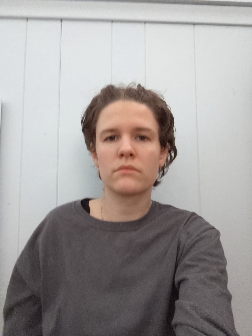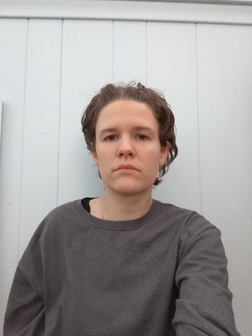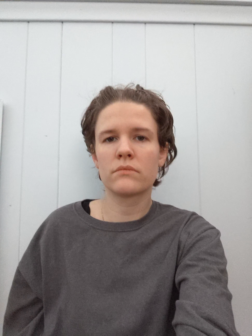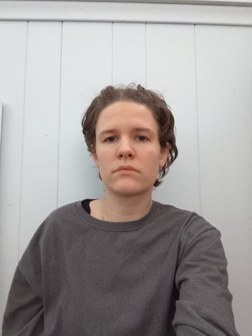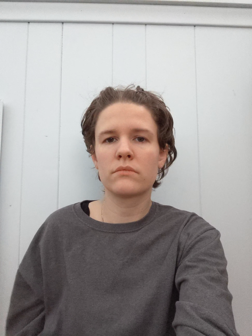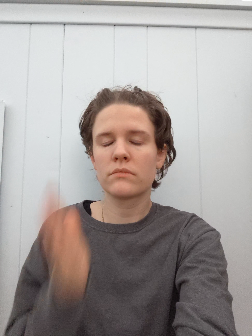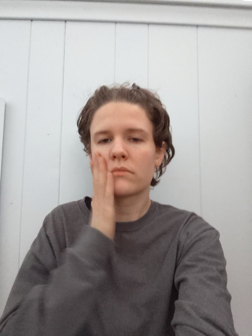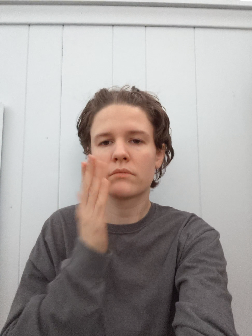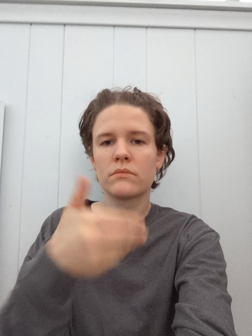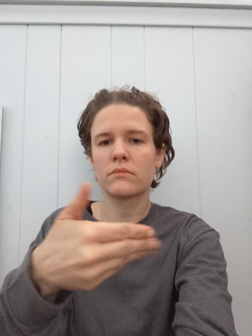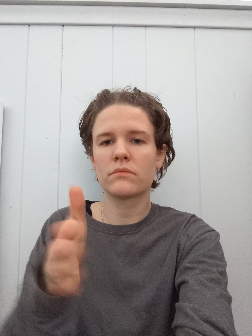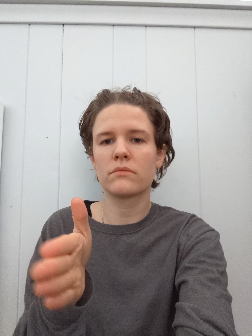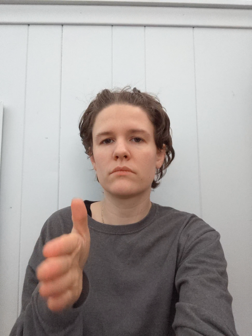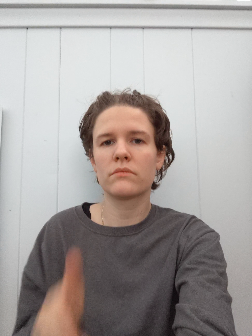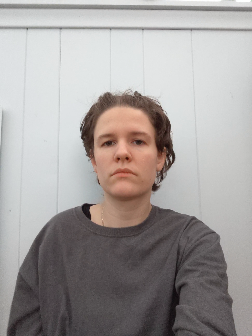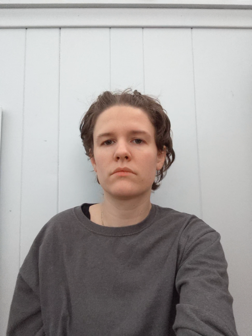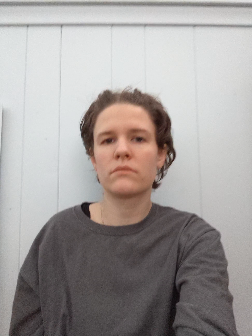bedroom